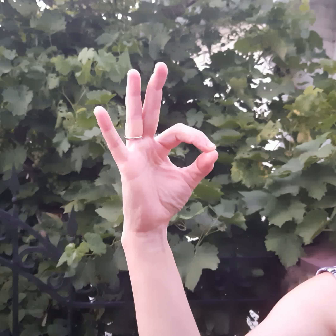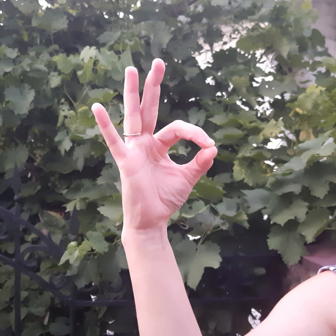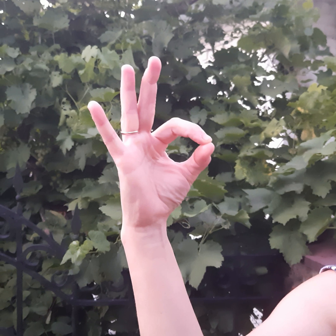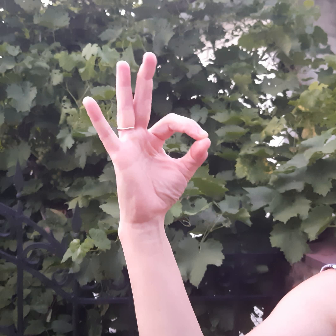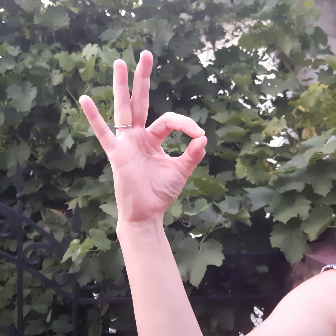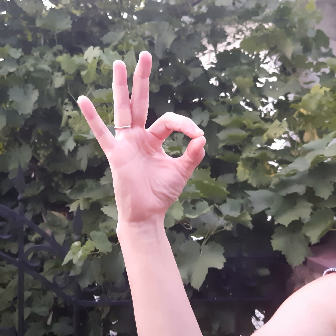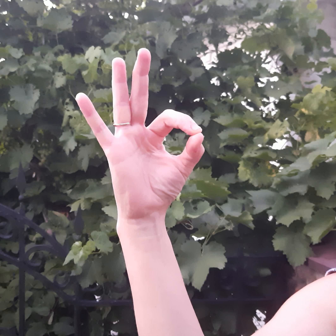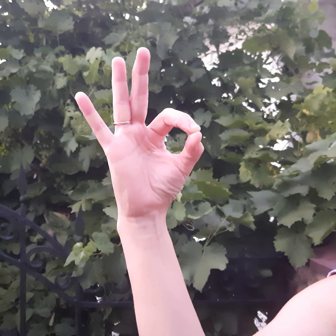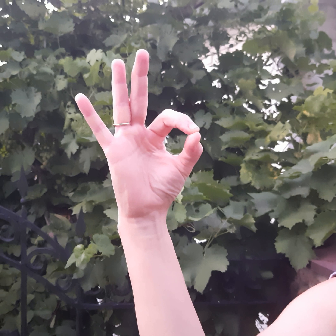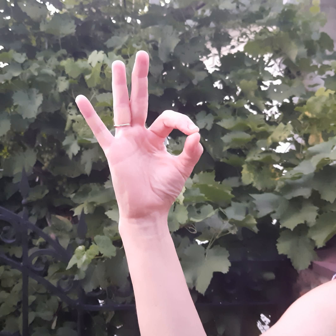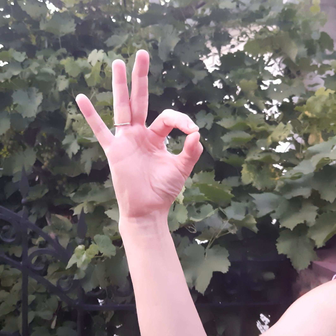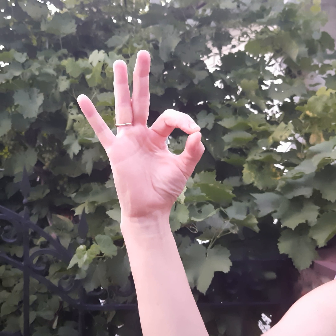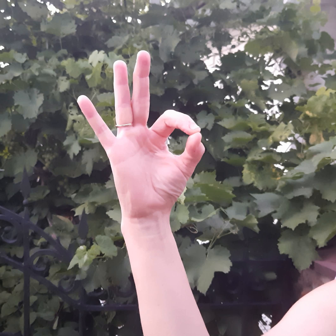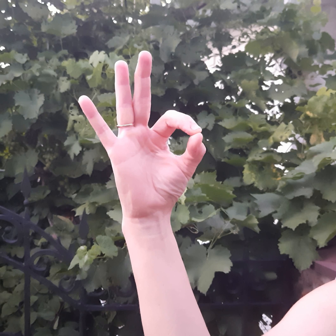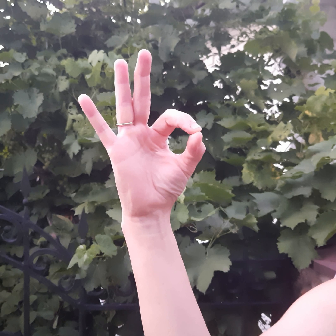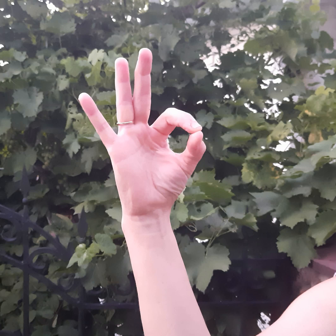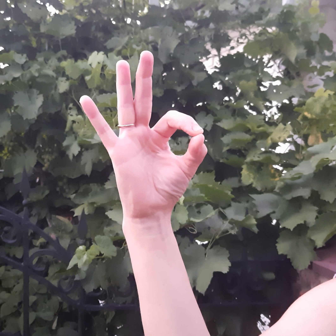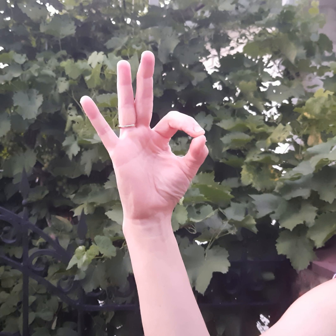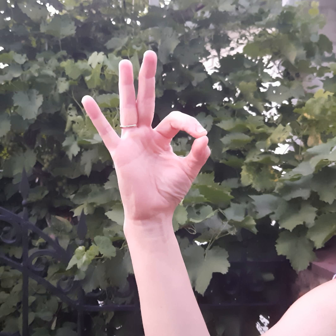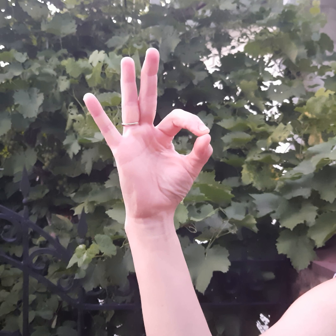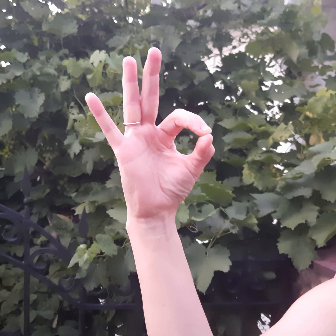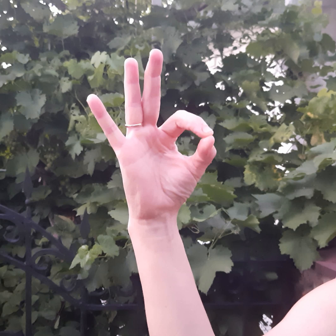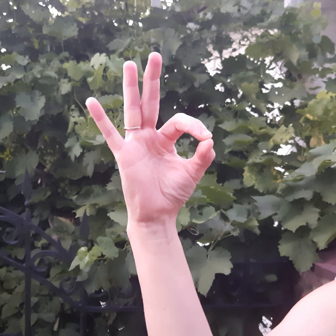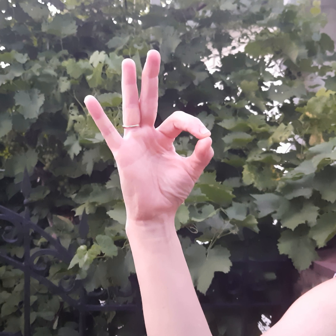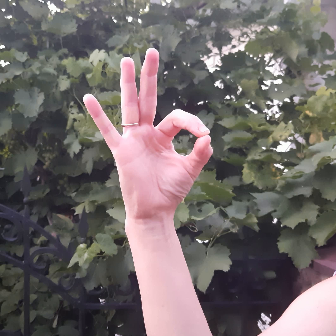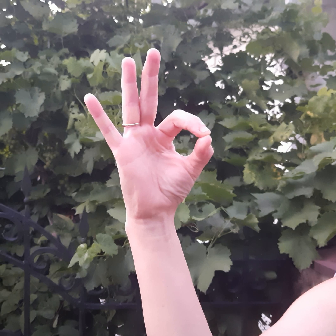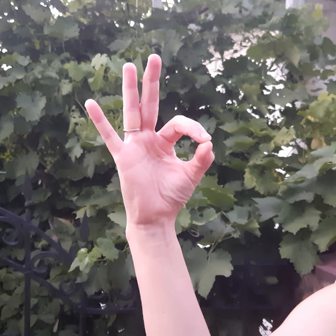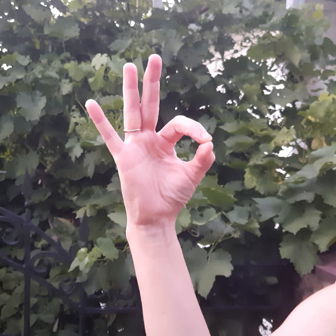О